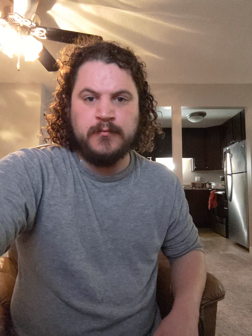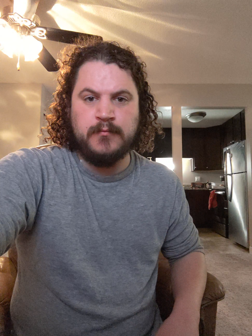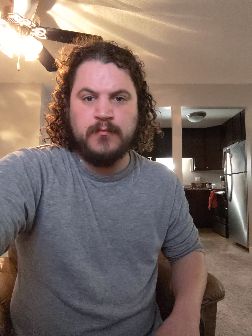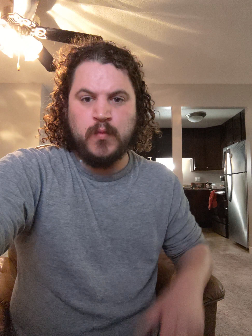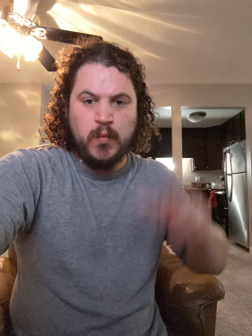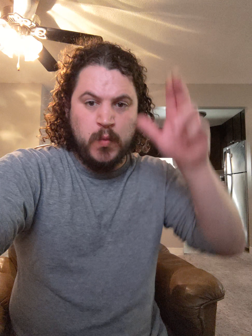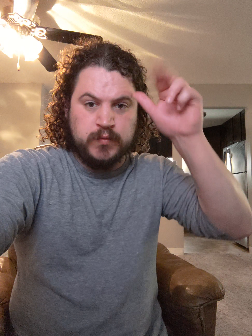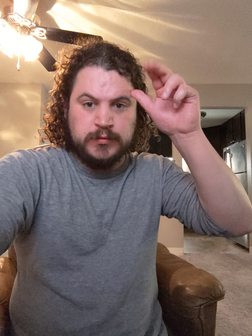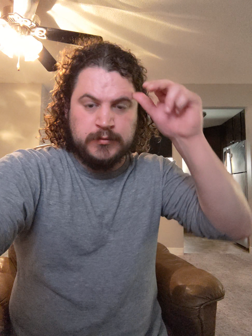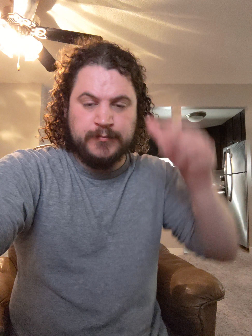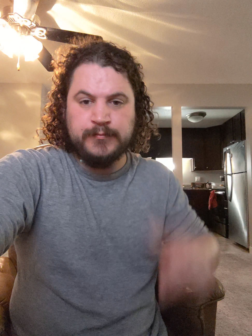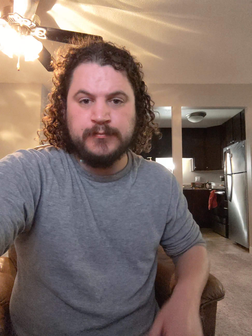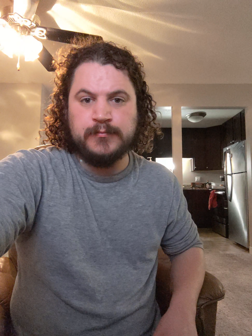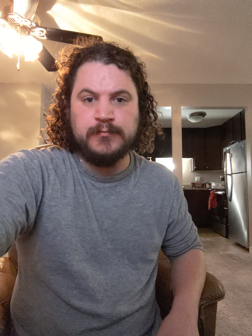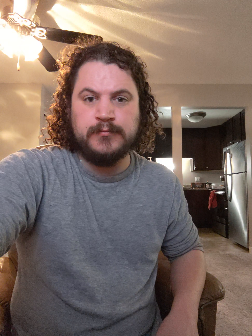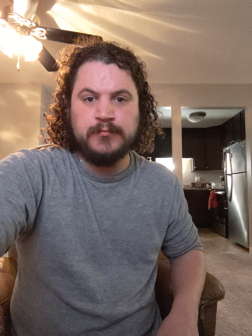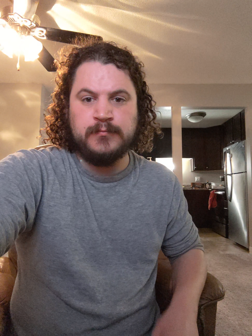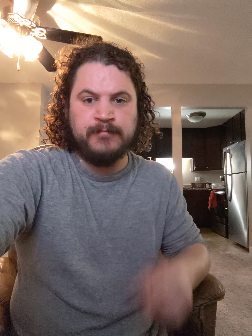horse